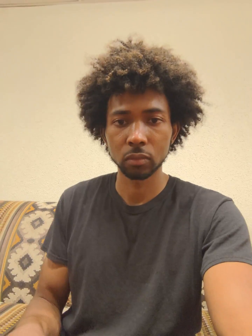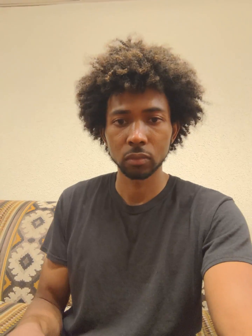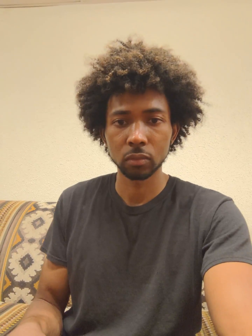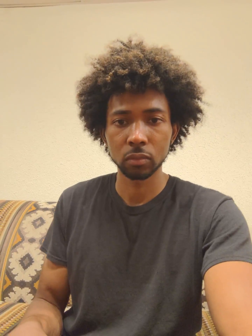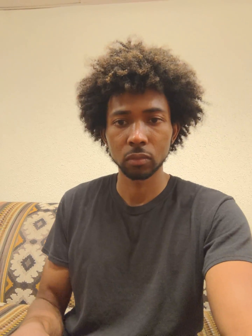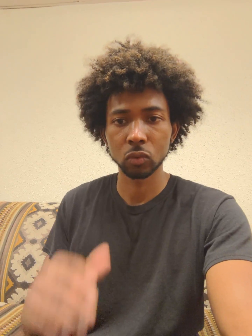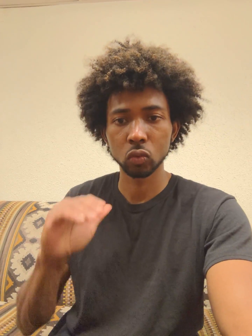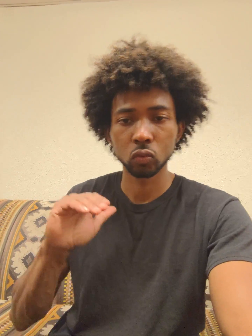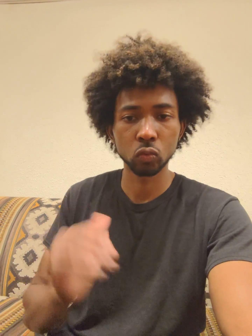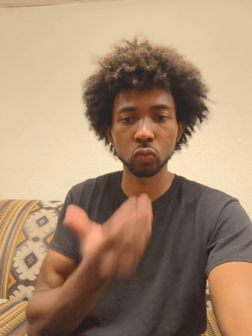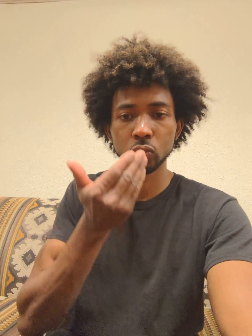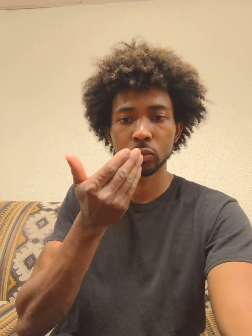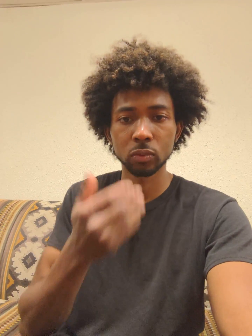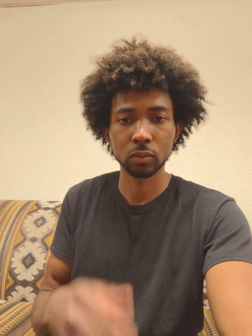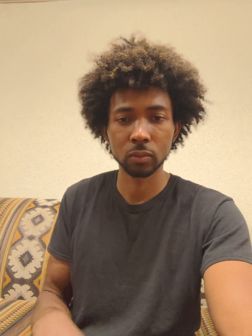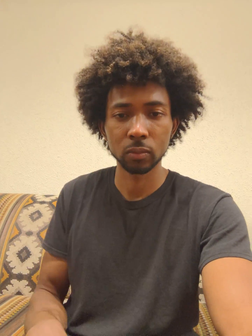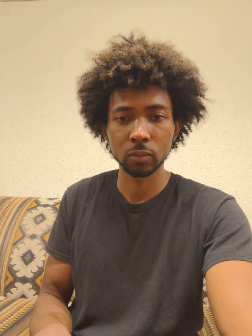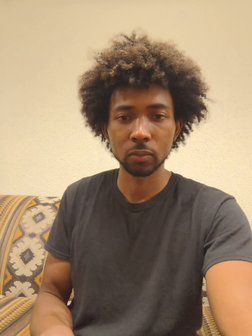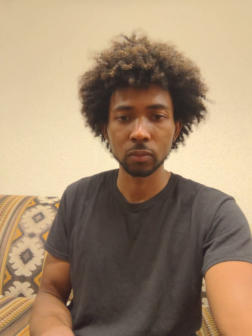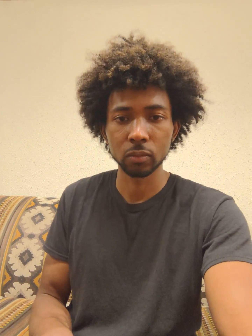new